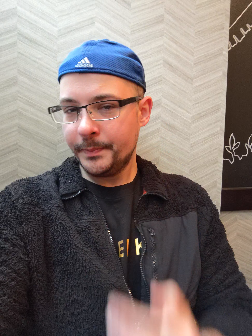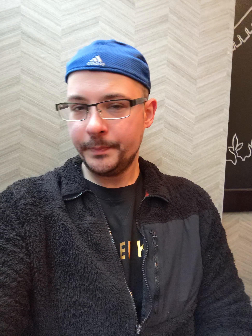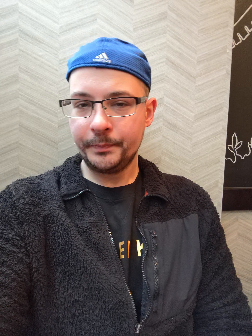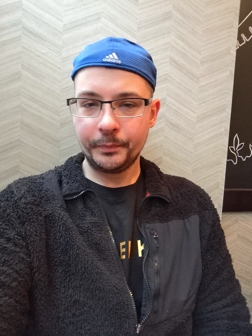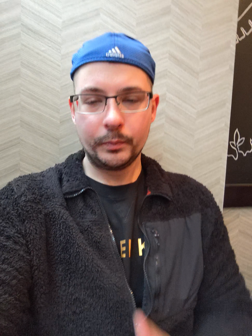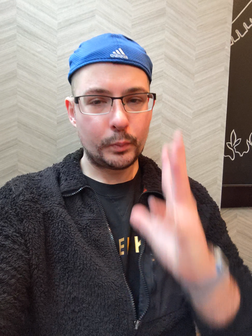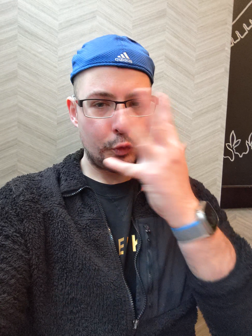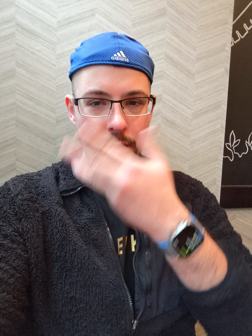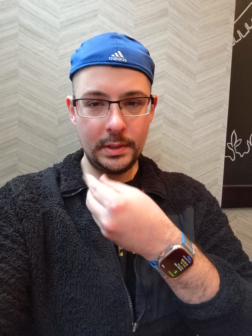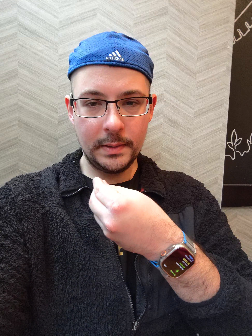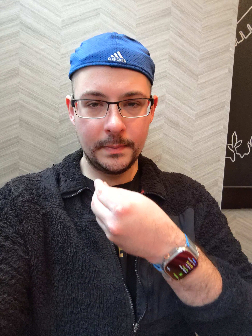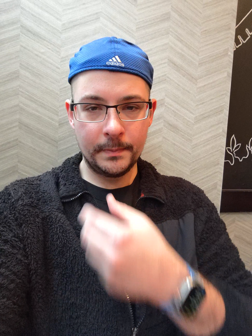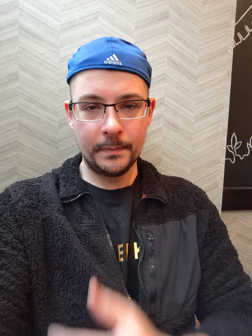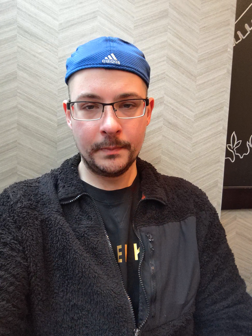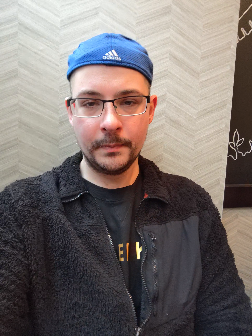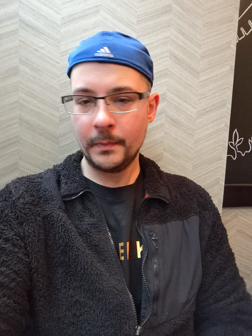pretty